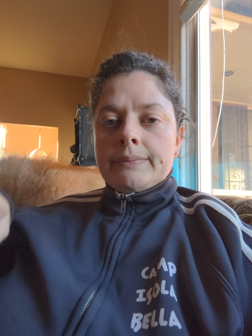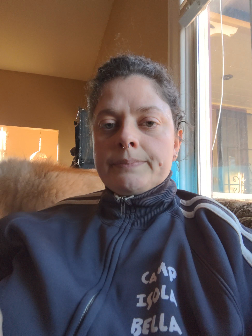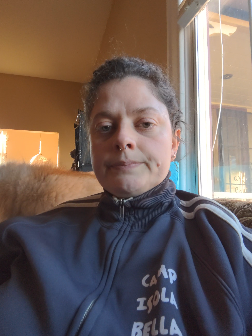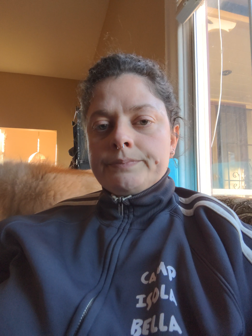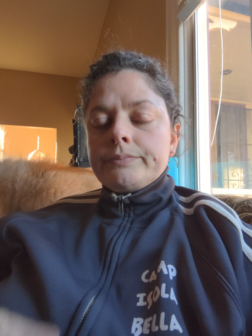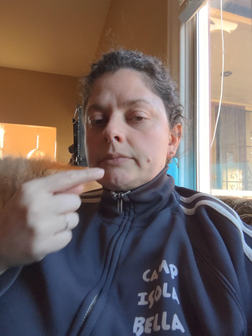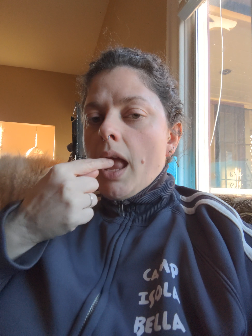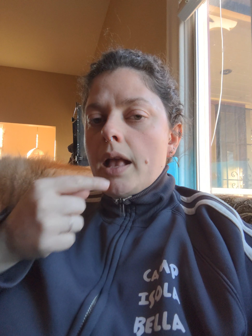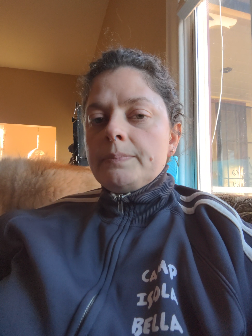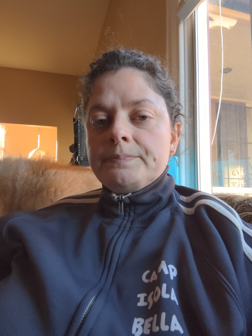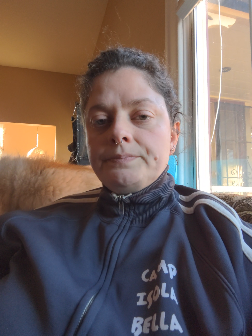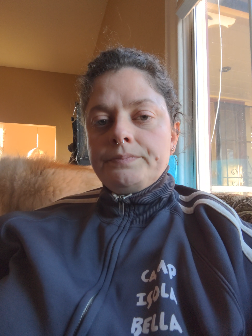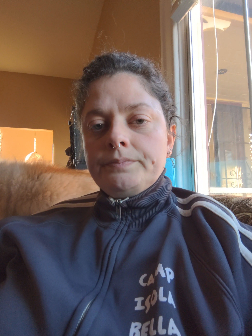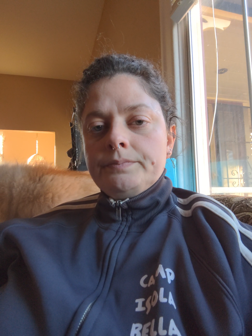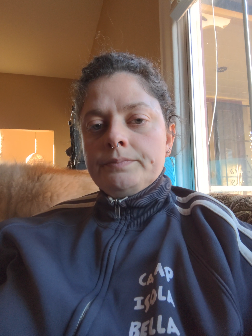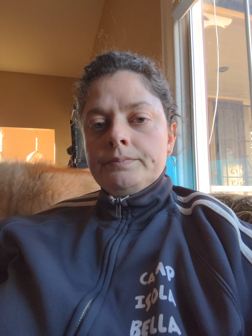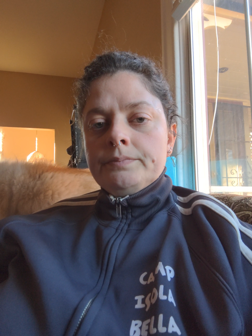tongue